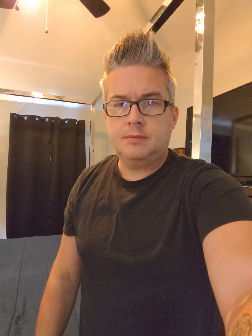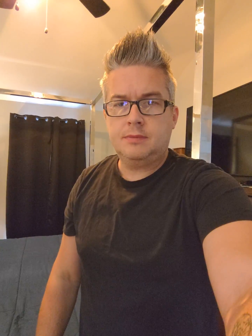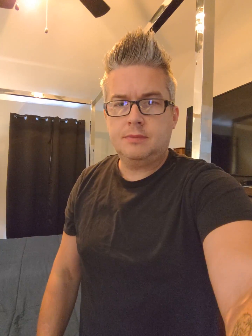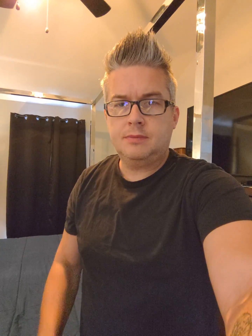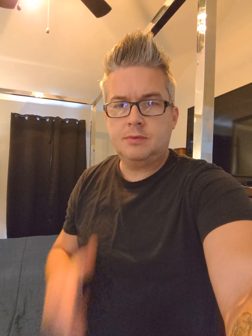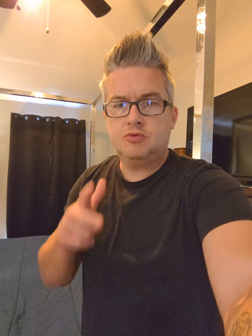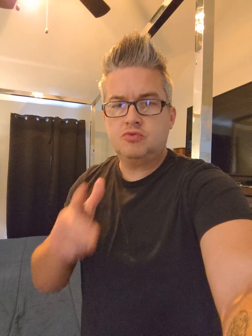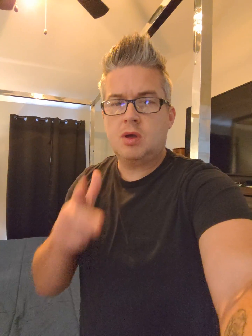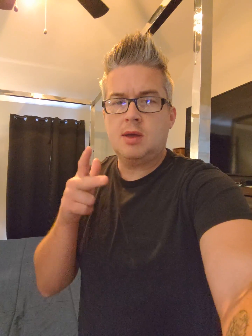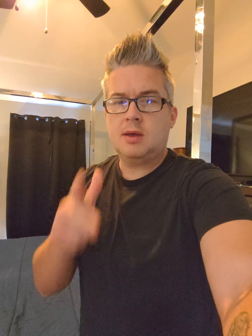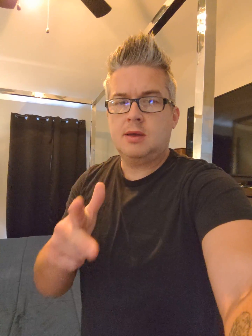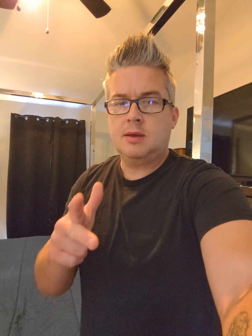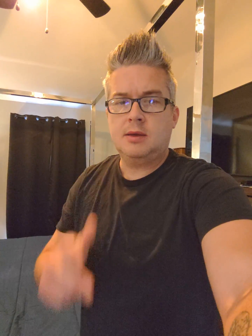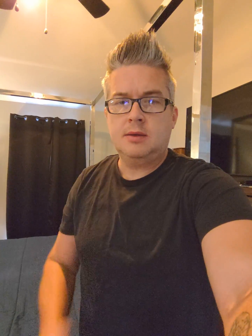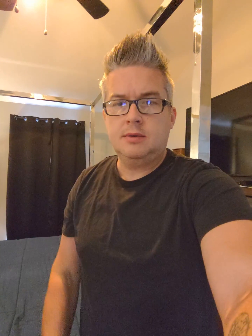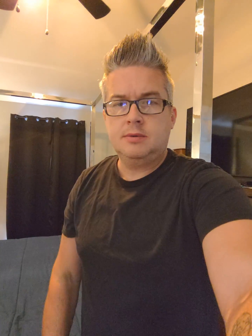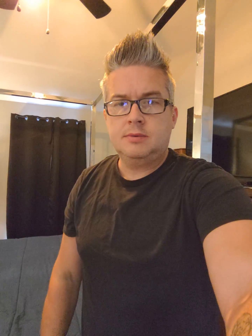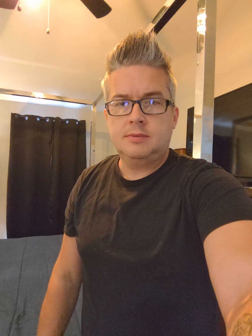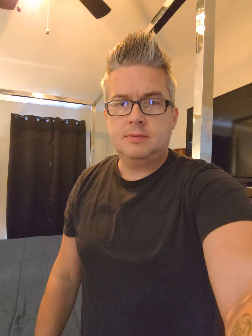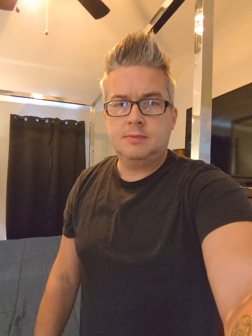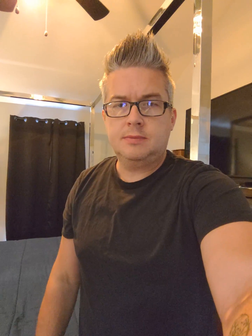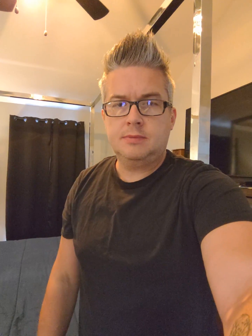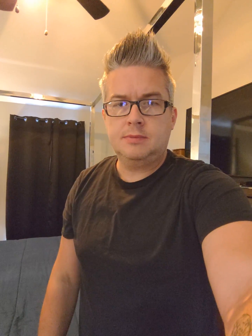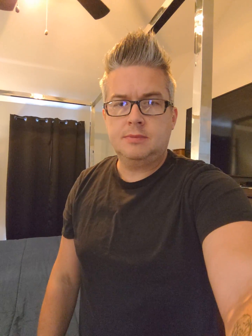garage